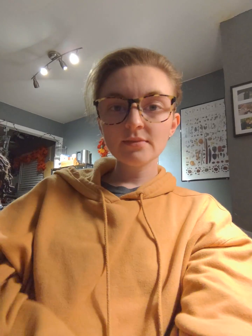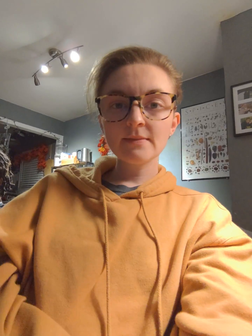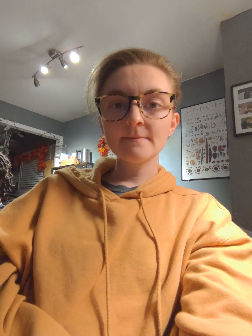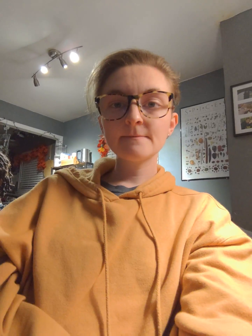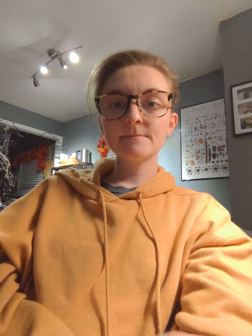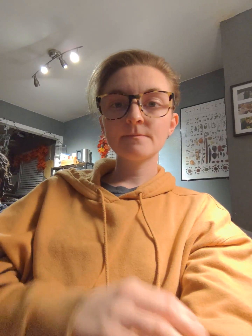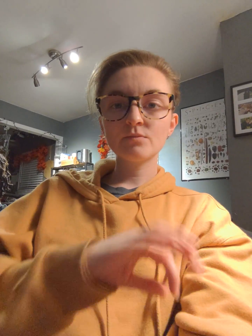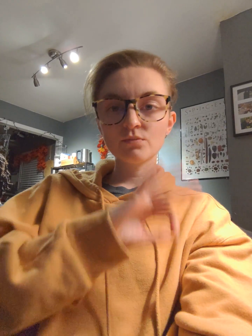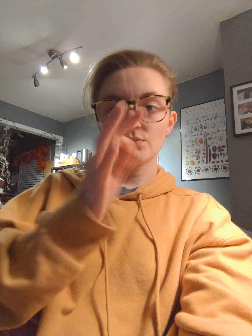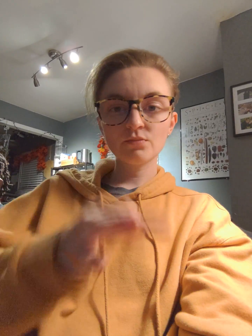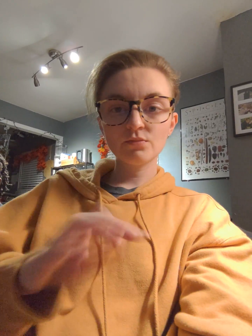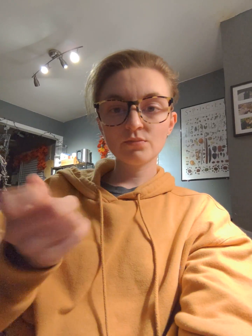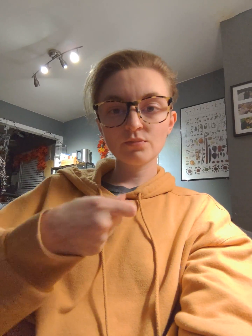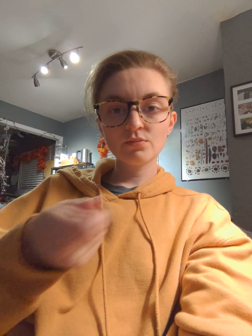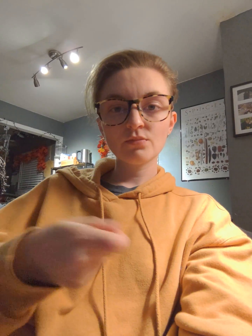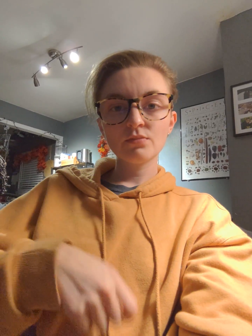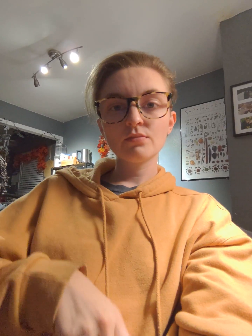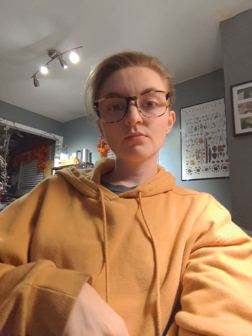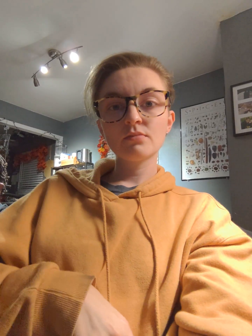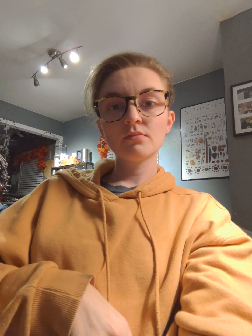hose